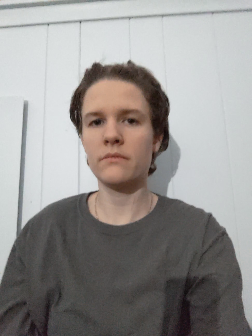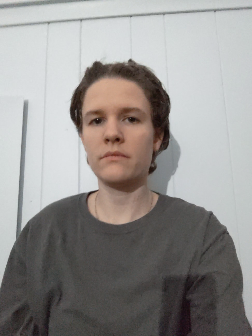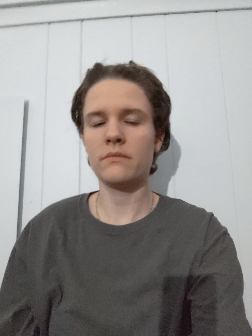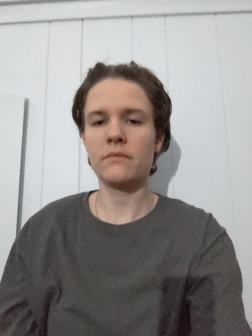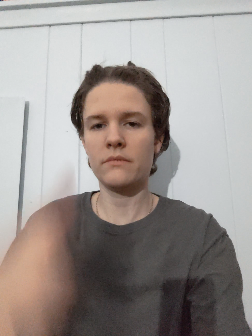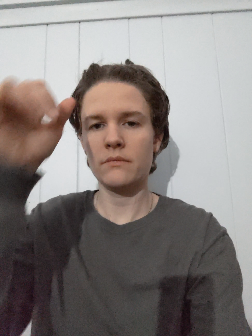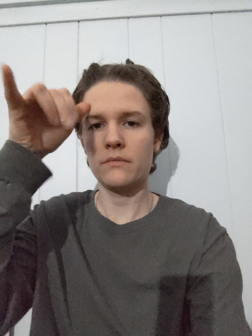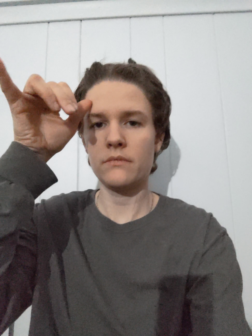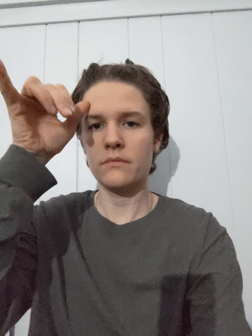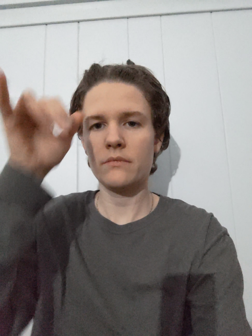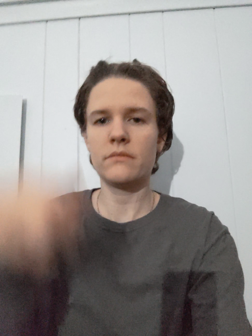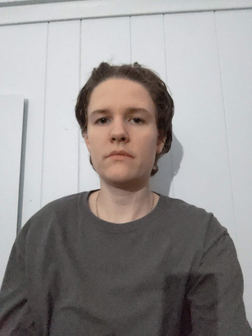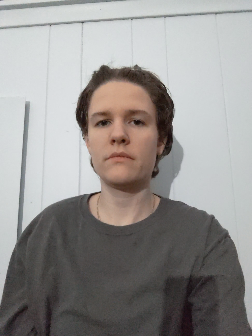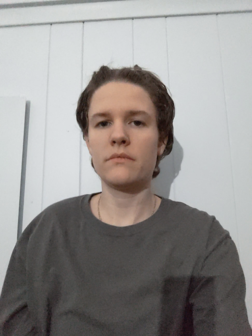cow